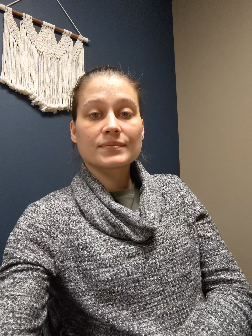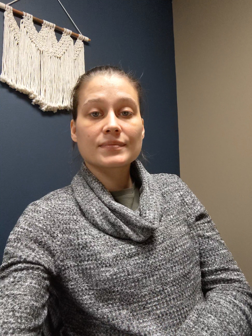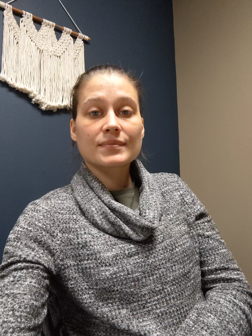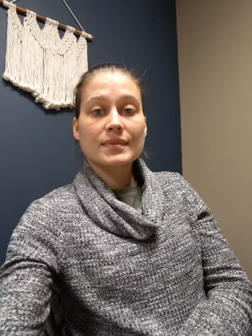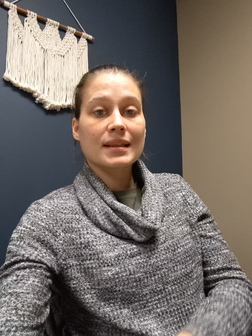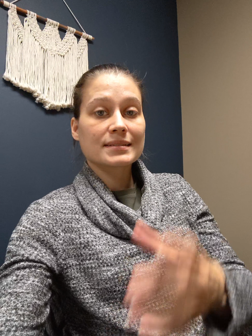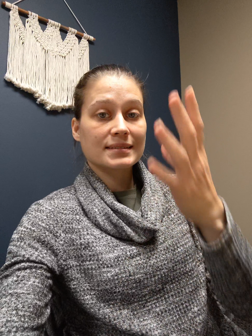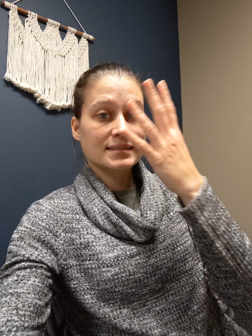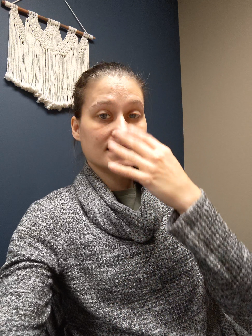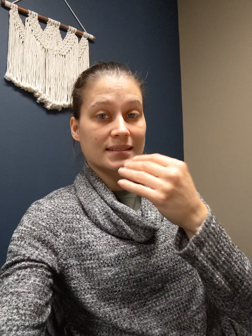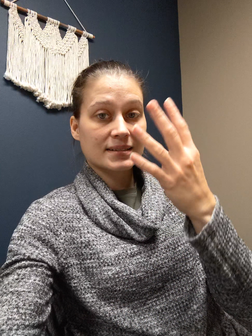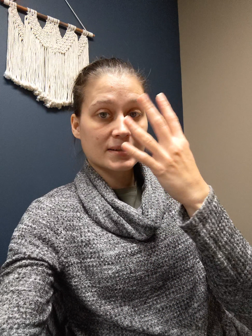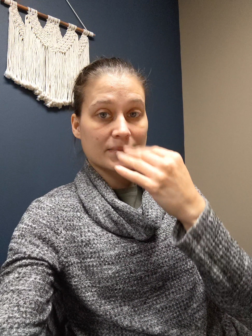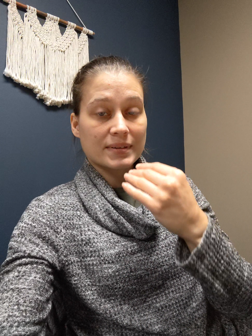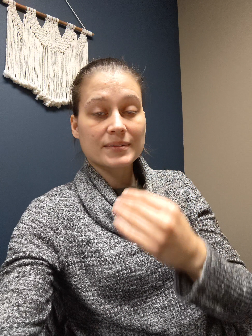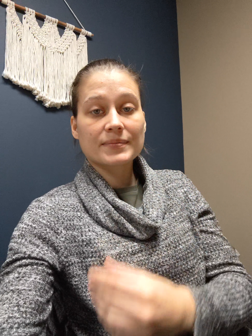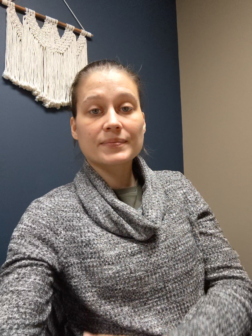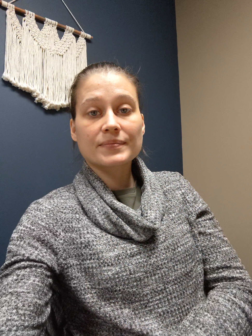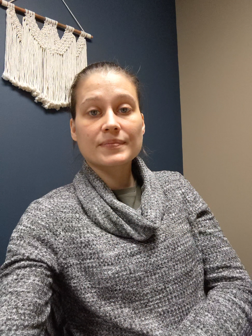sleepy